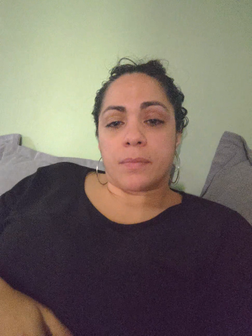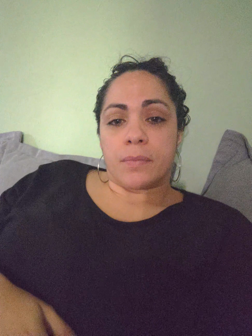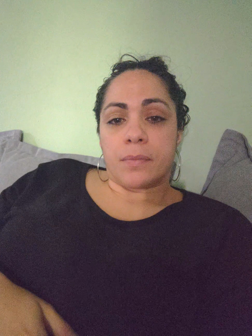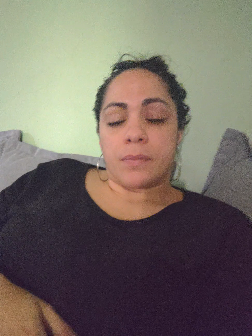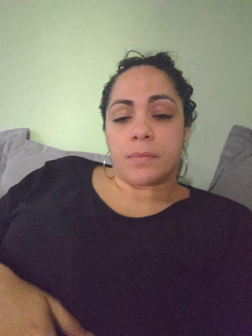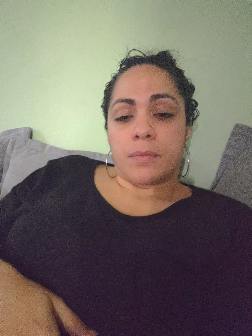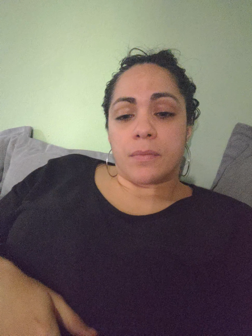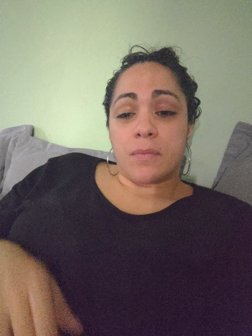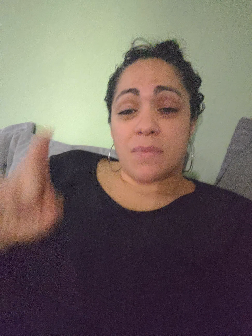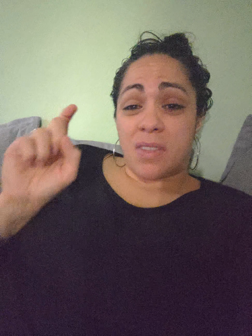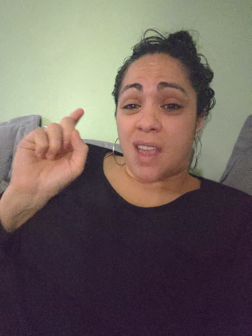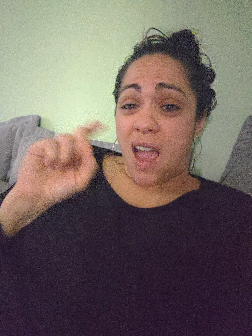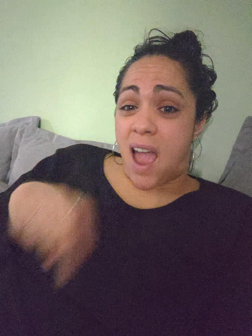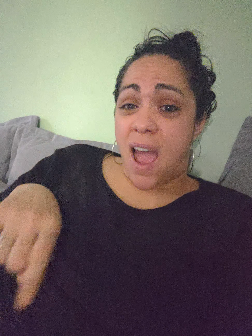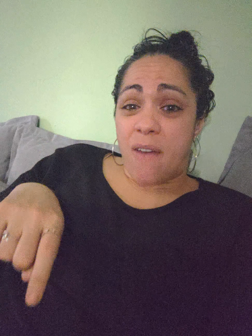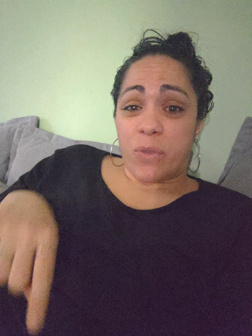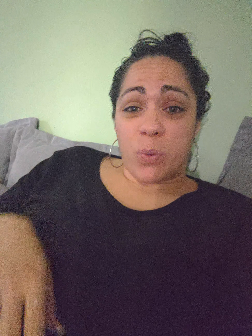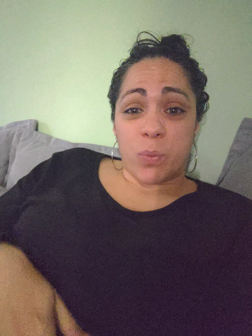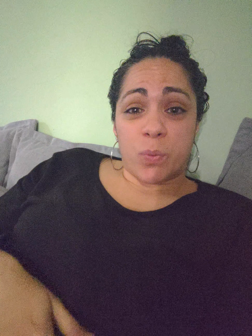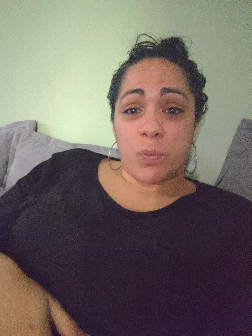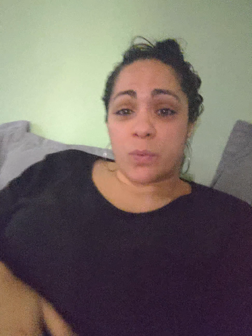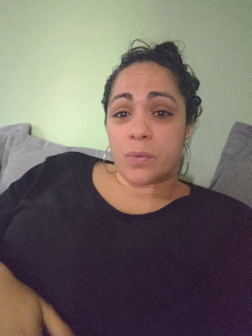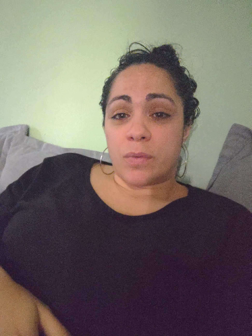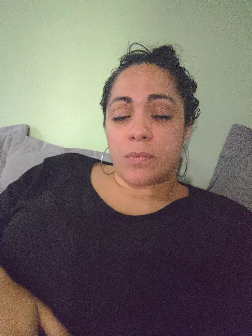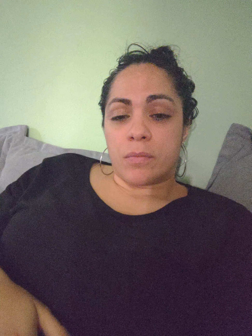have to